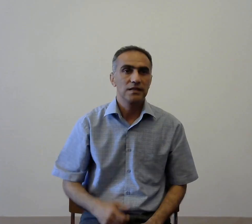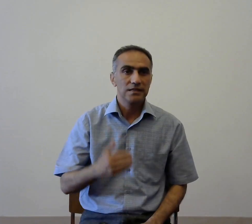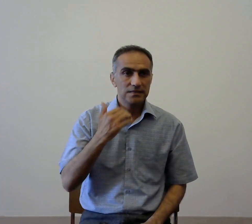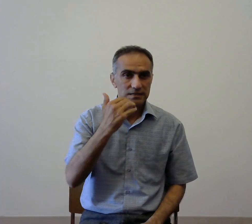siz